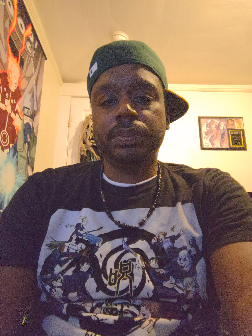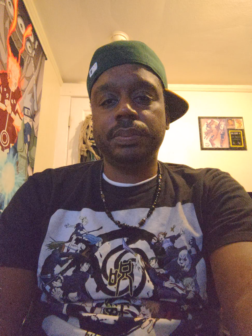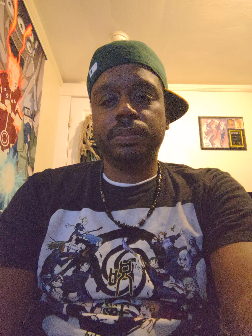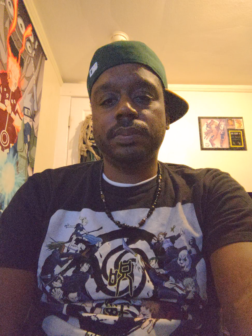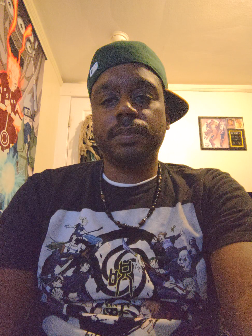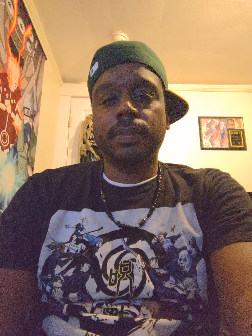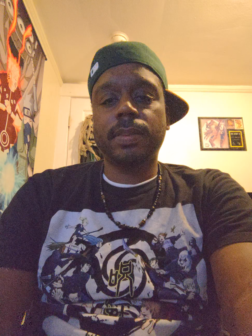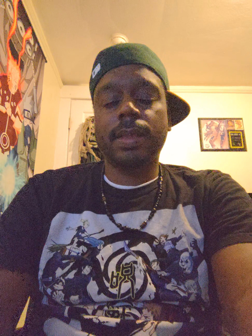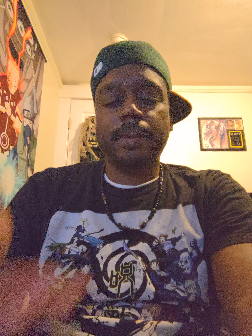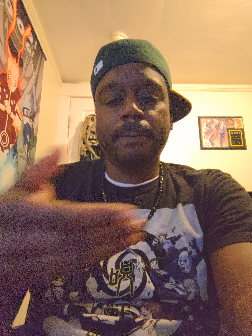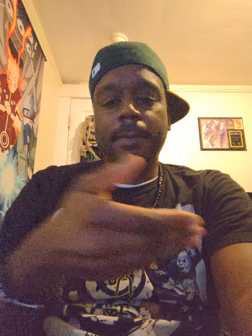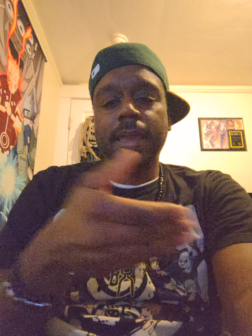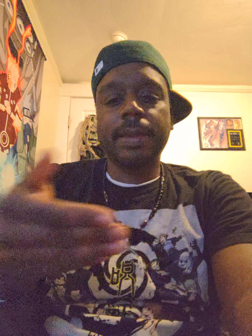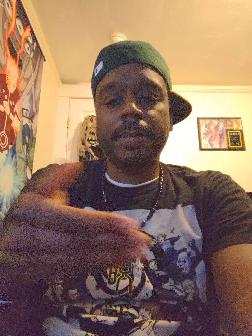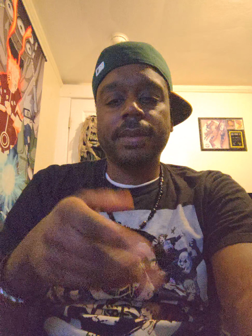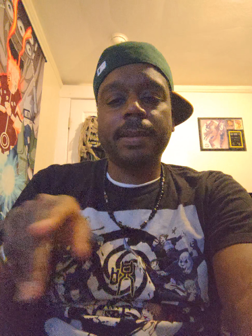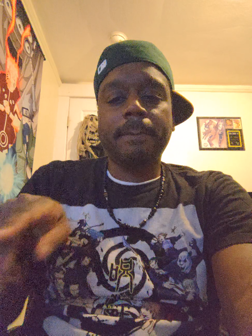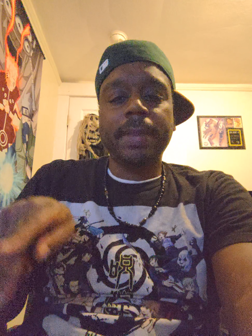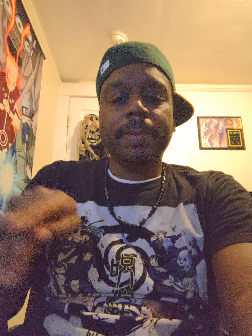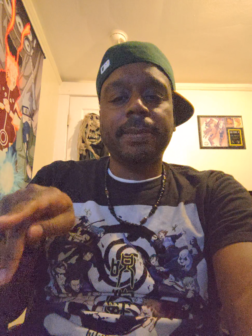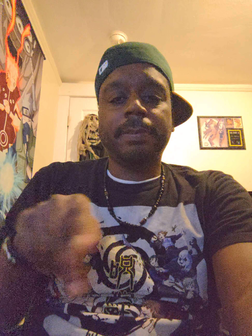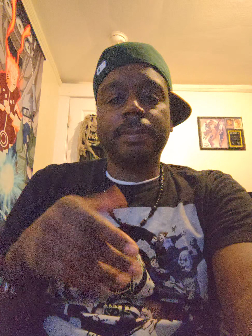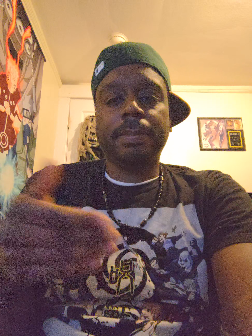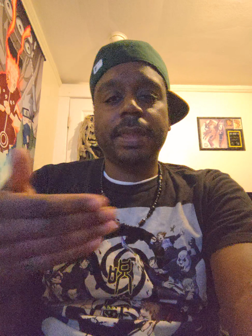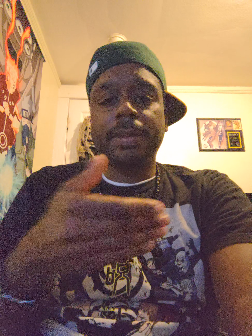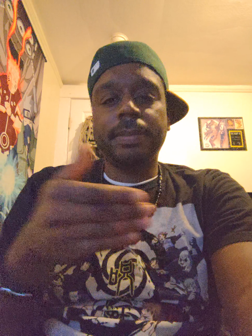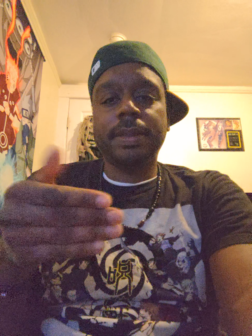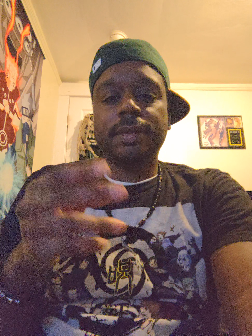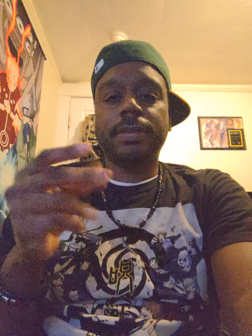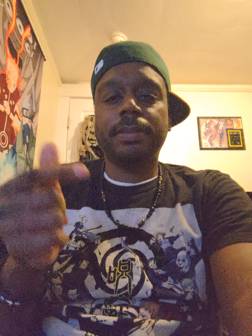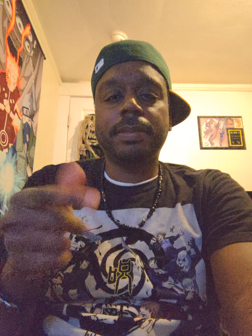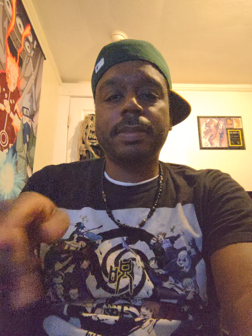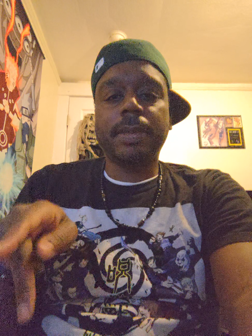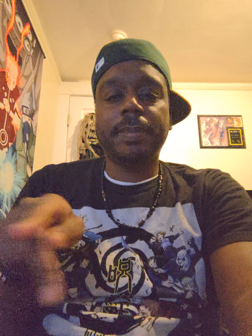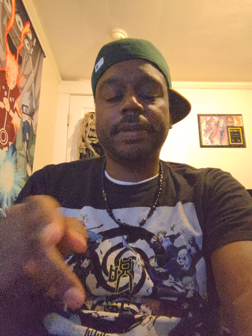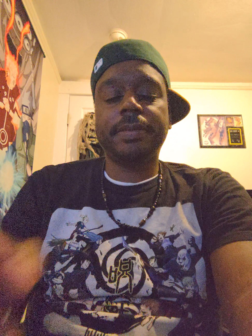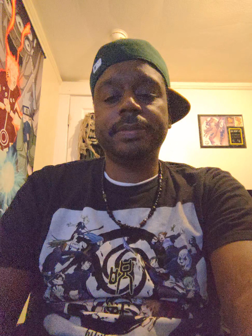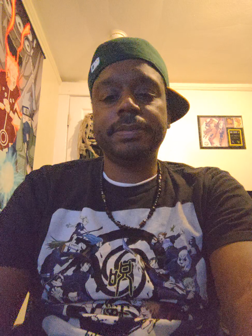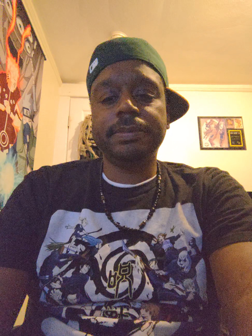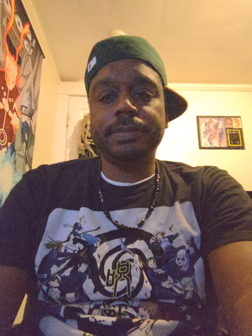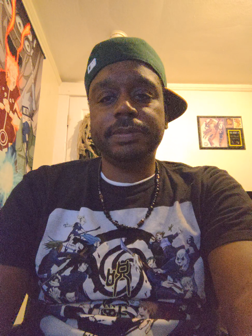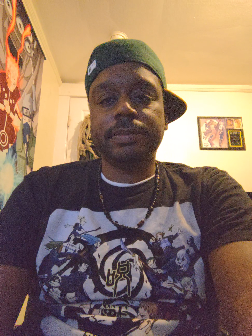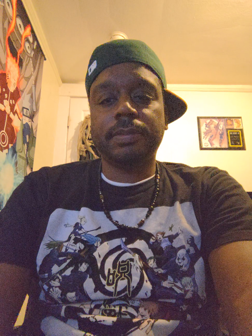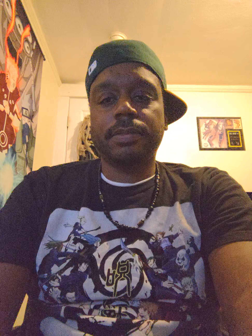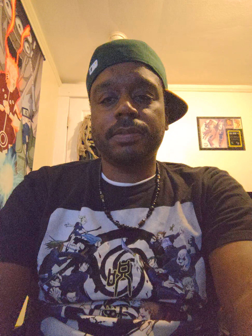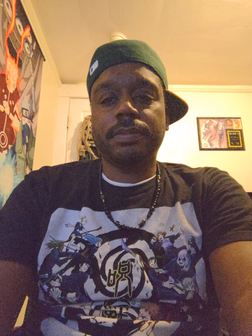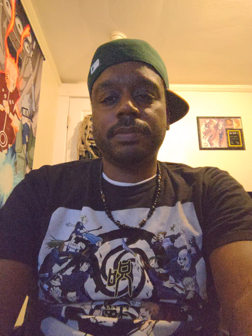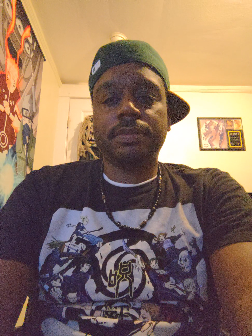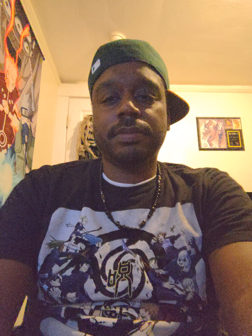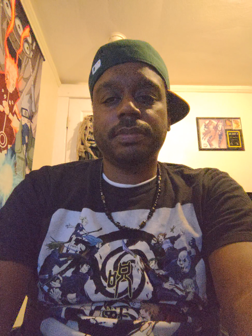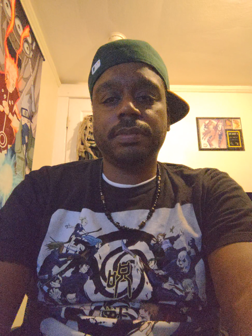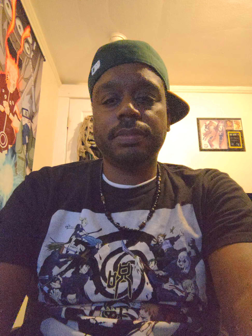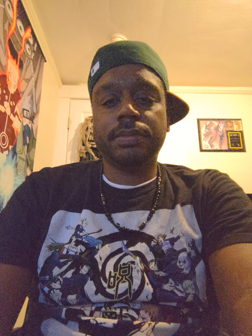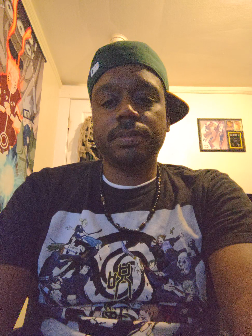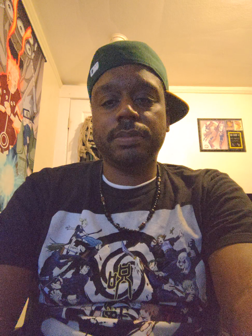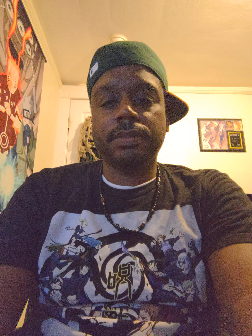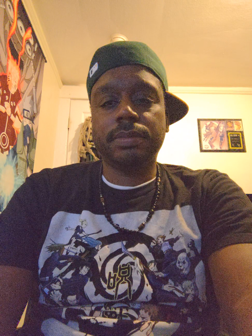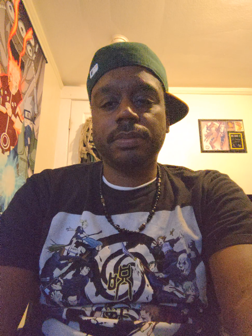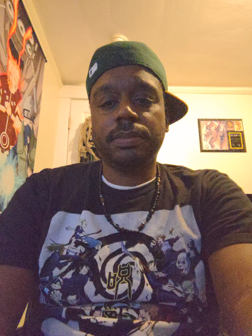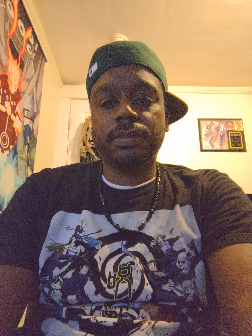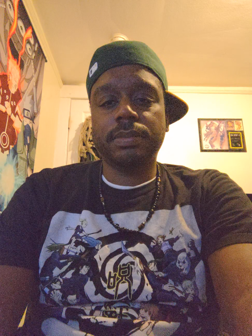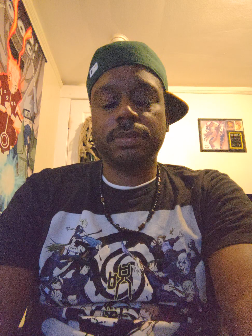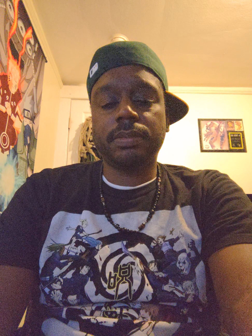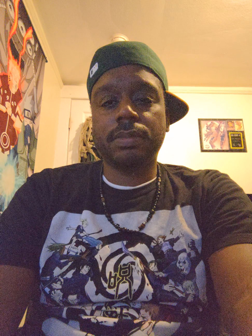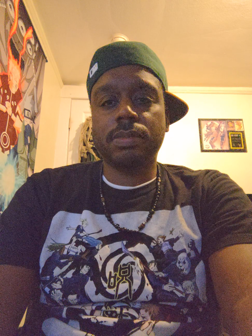puppy